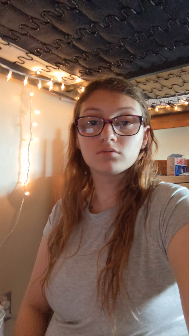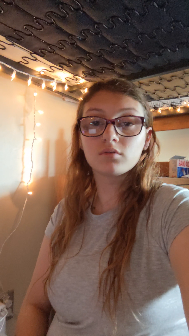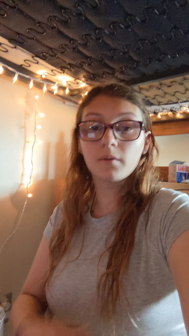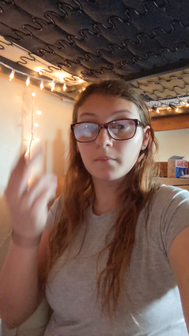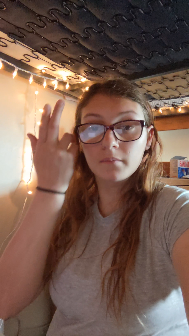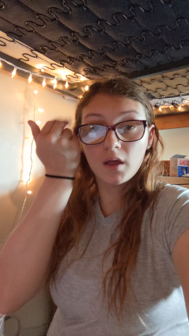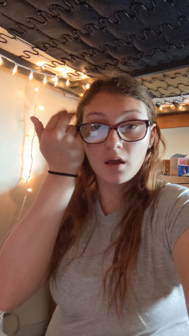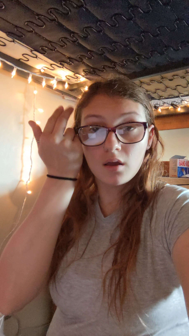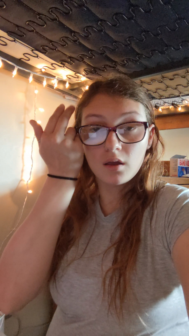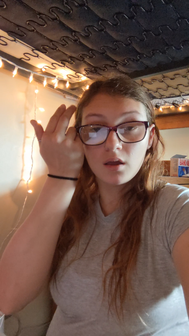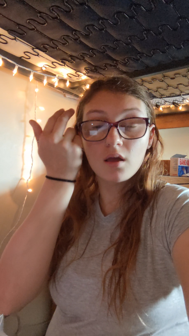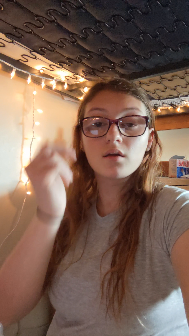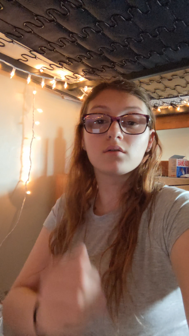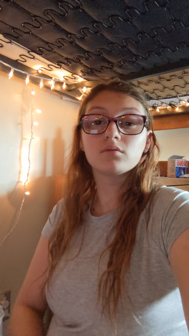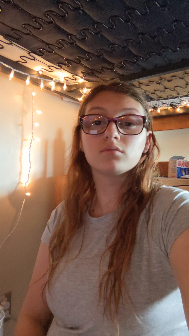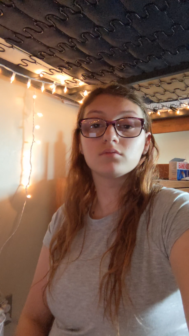bunny